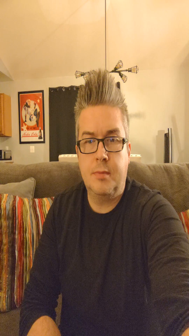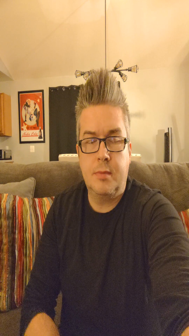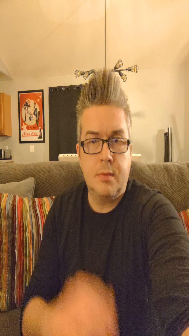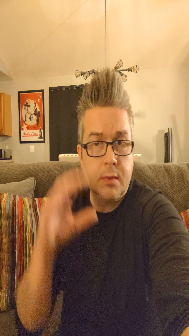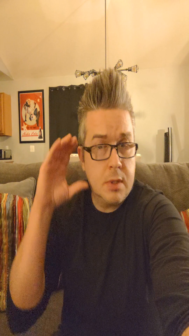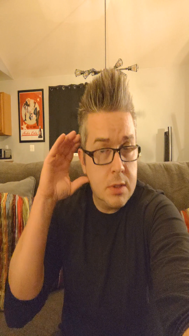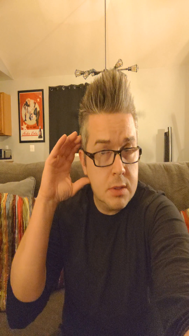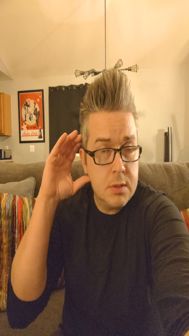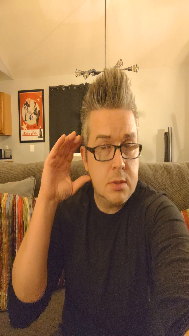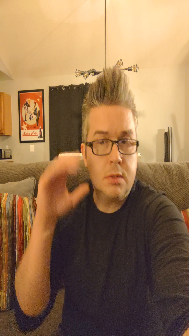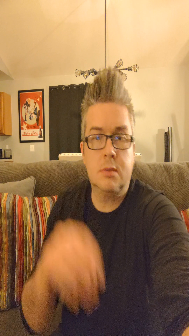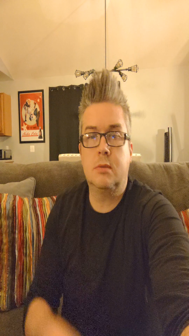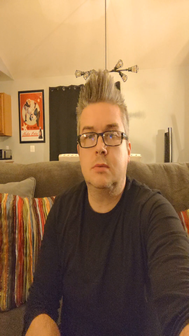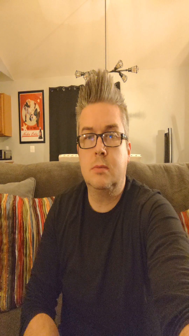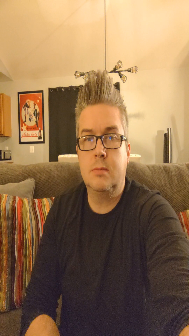listen